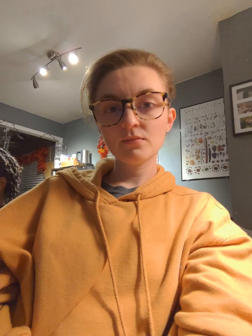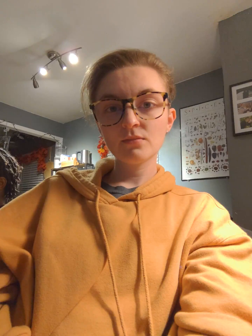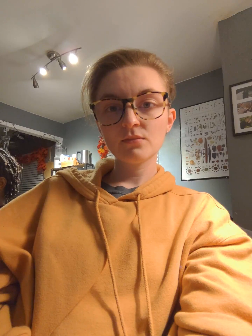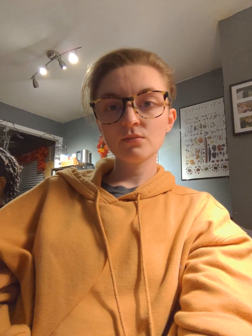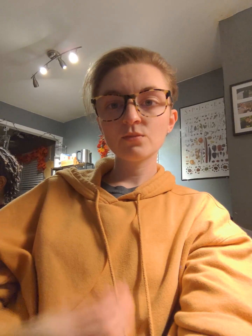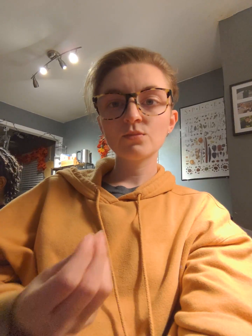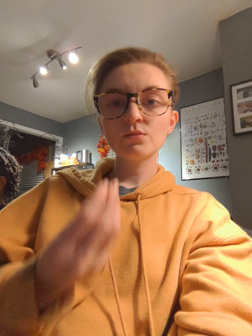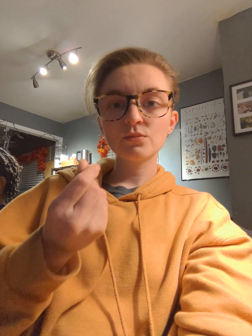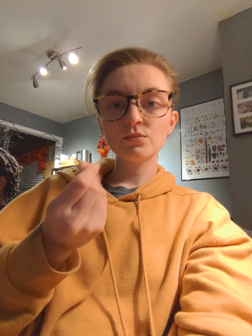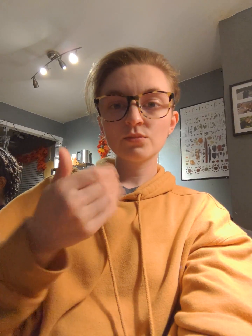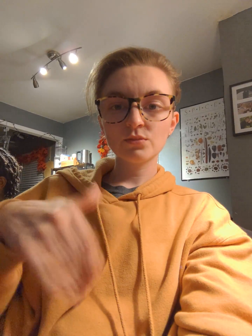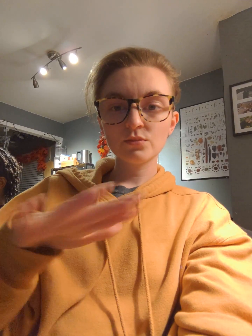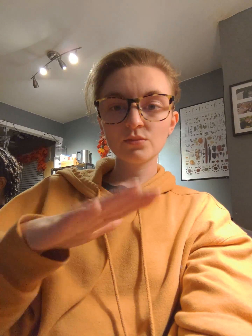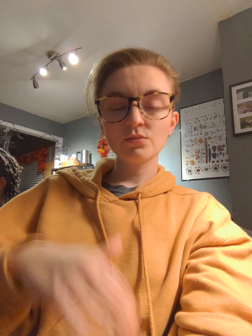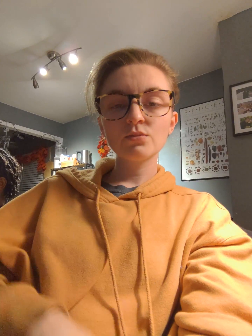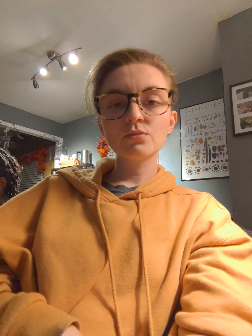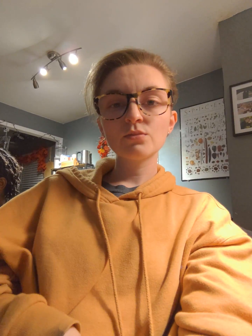garden